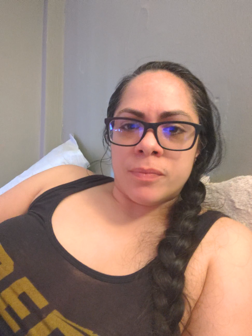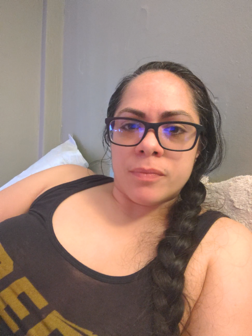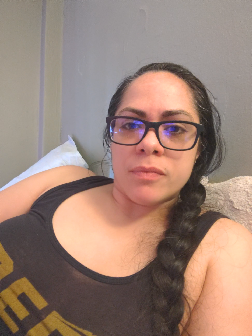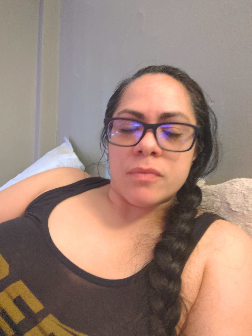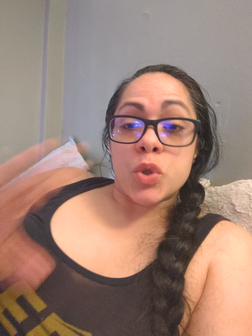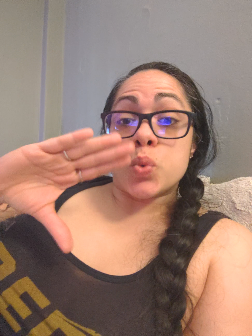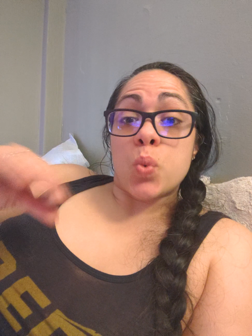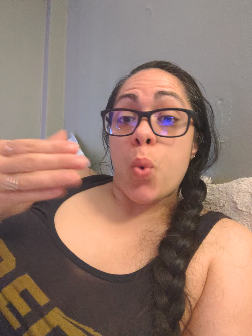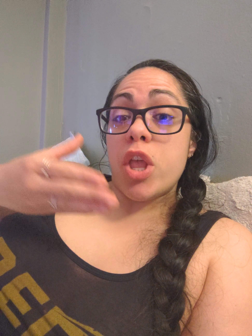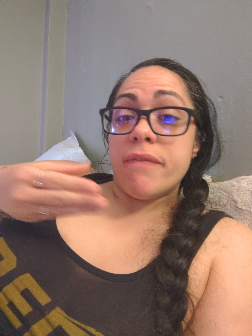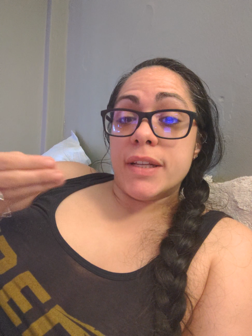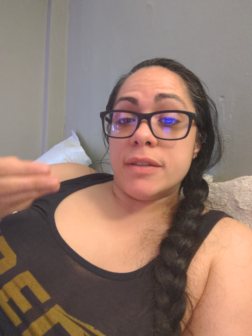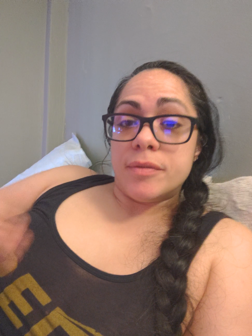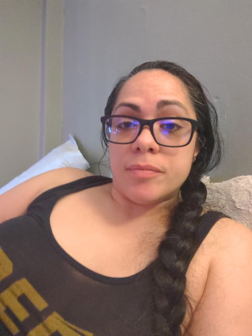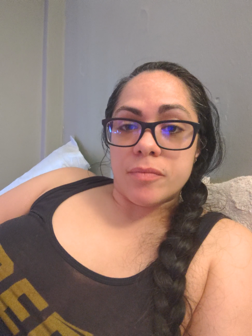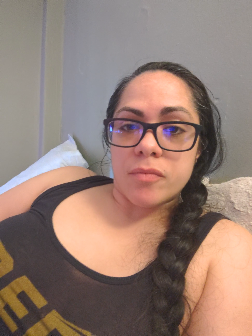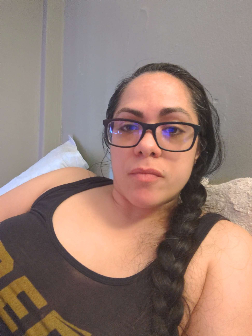story